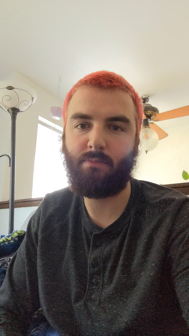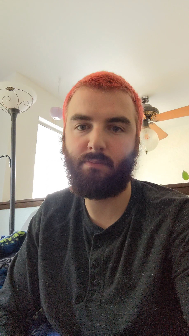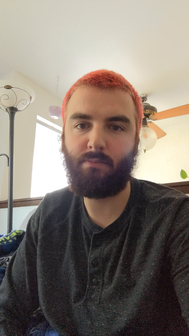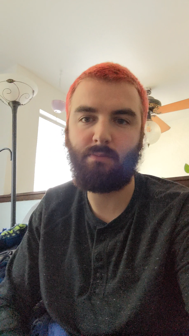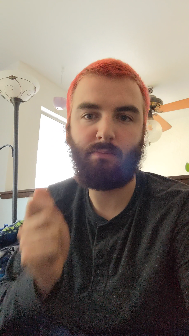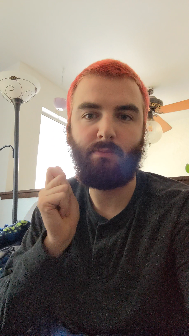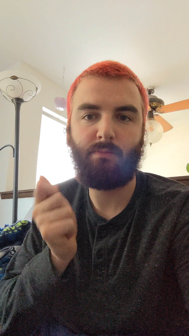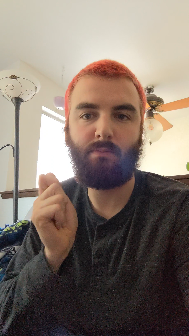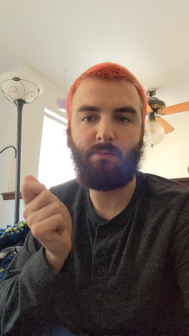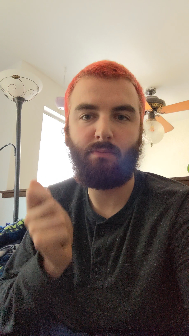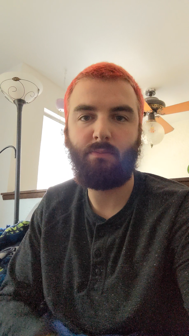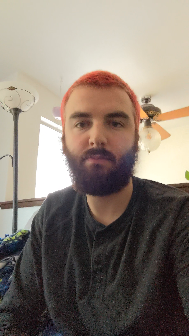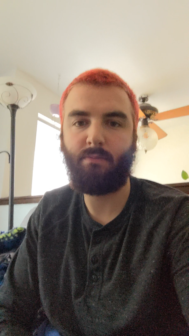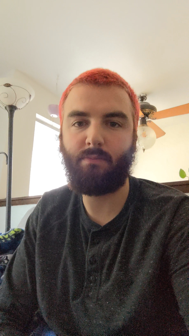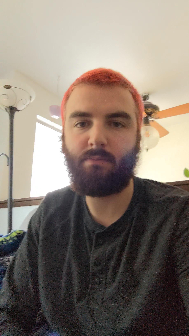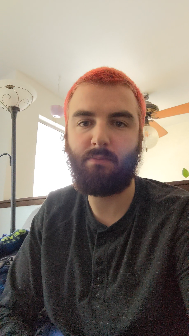bat